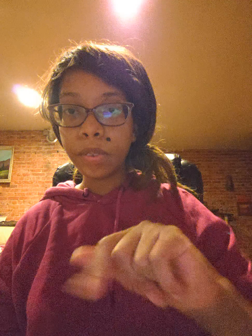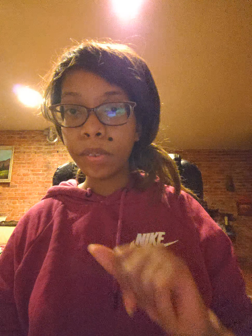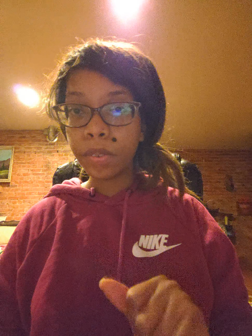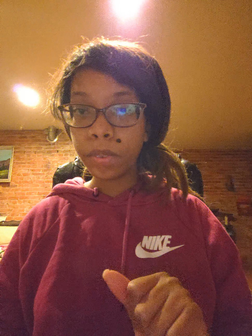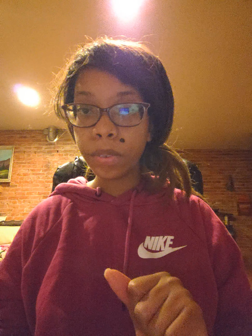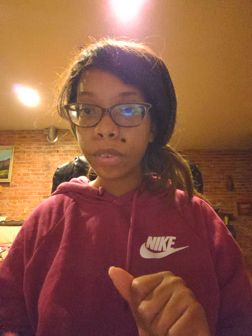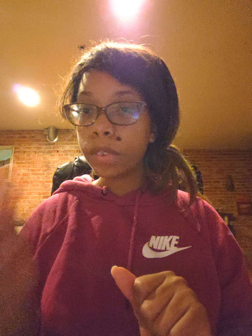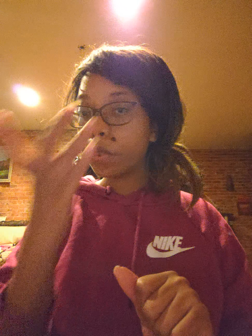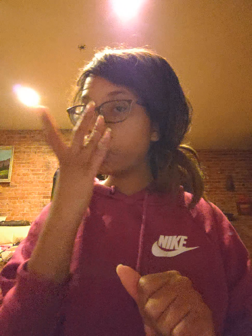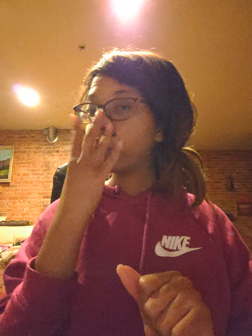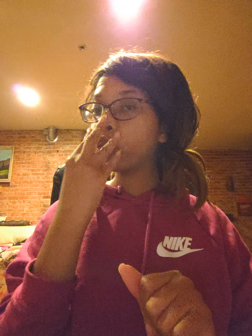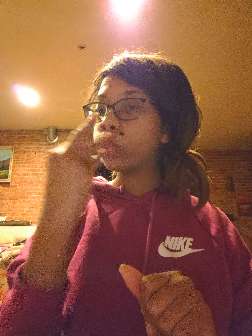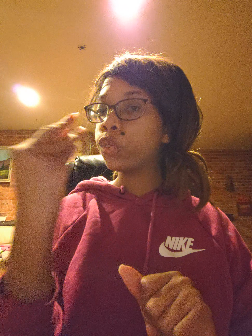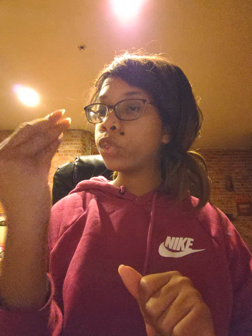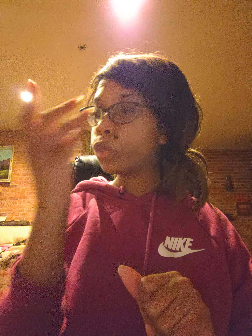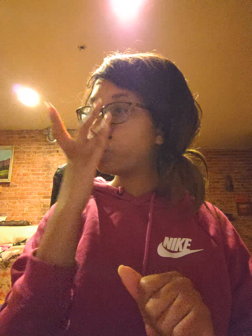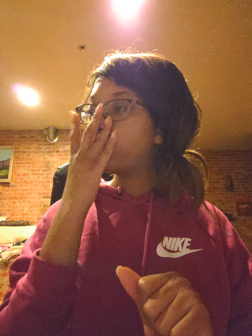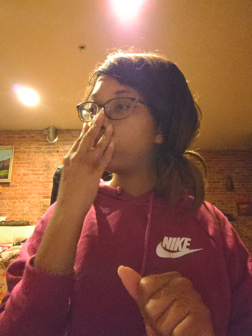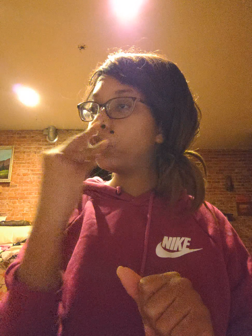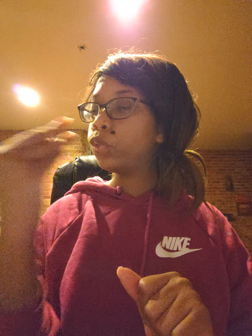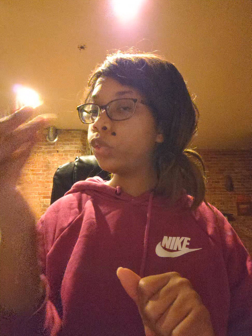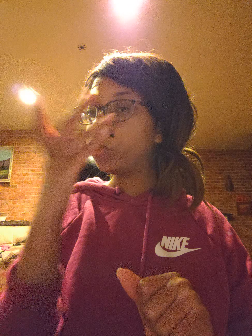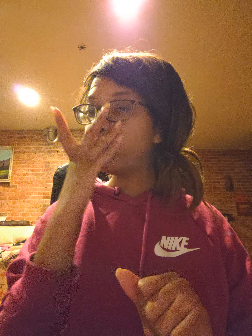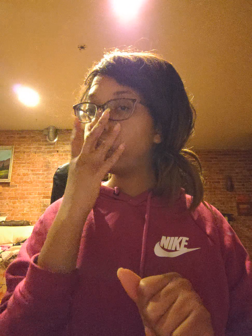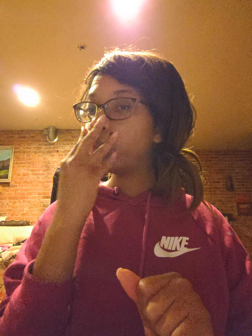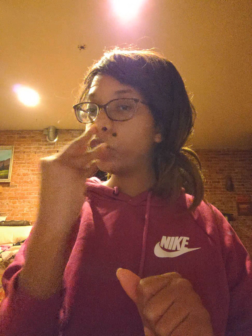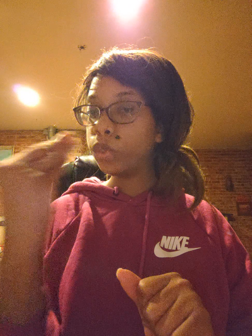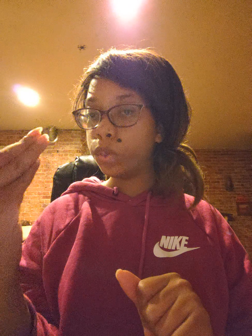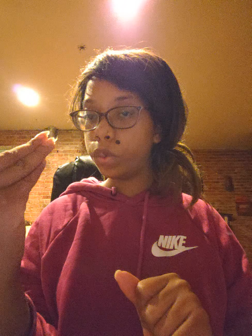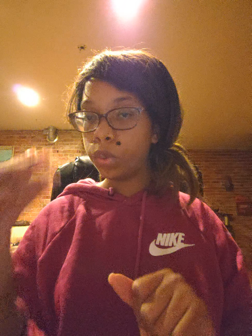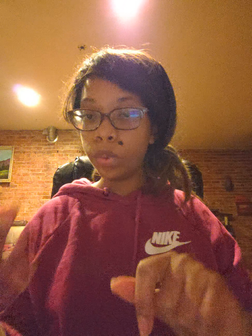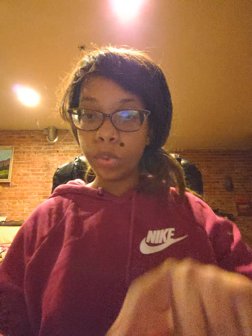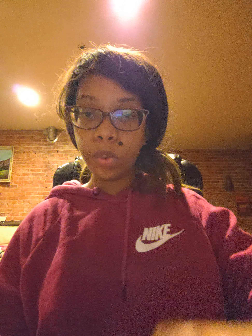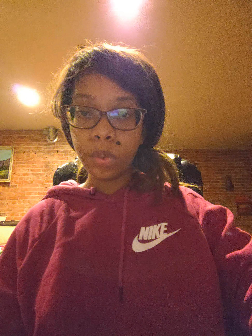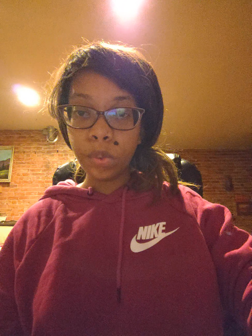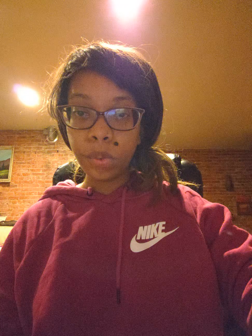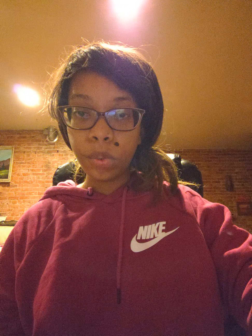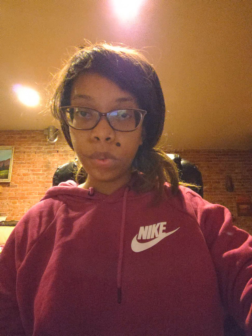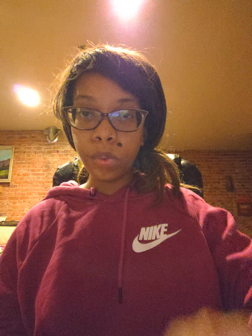wolf